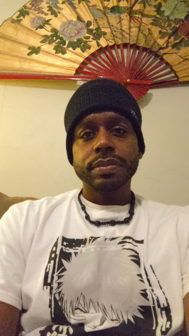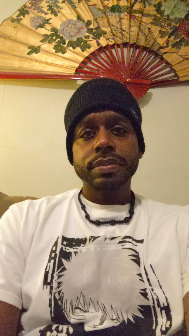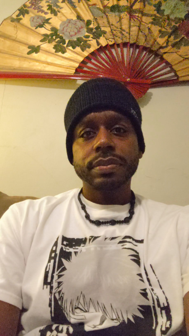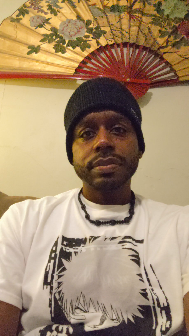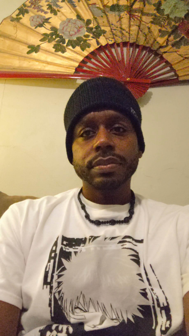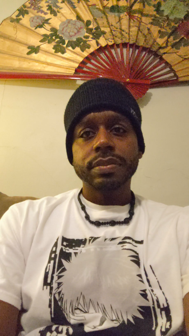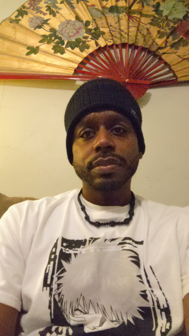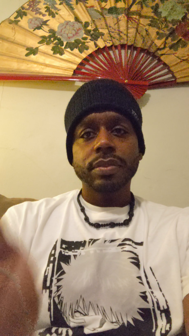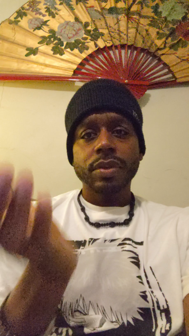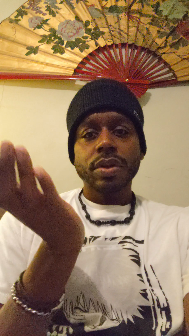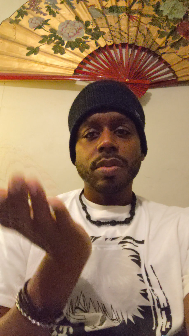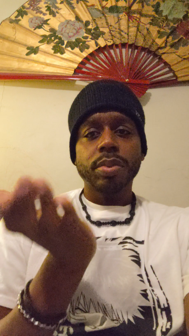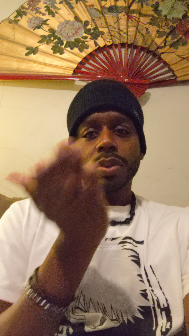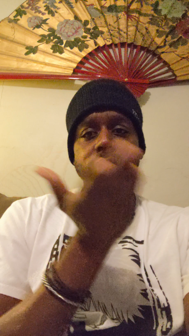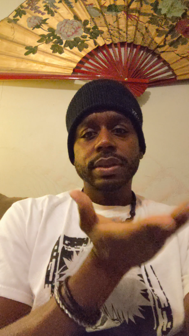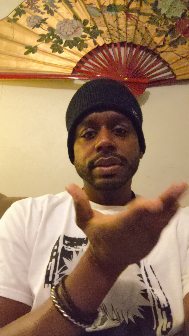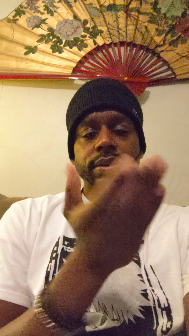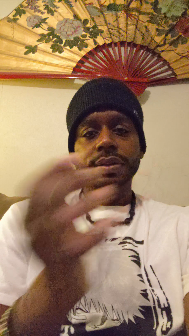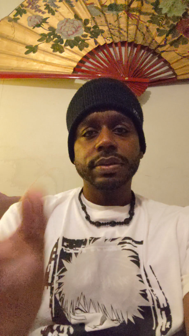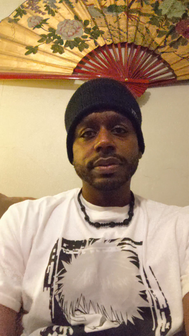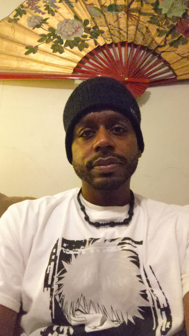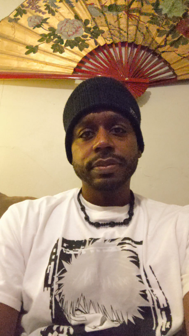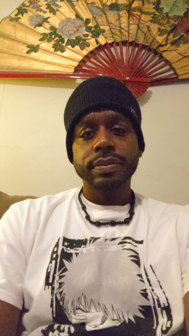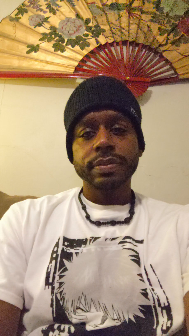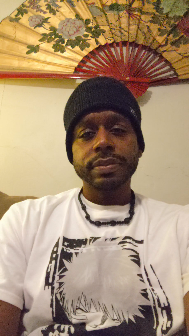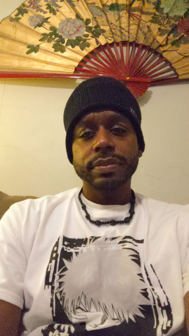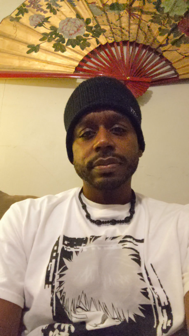bring